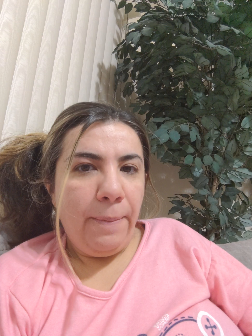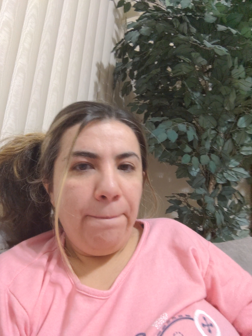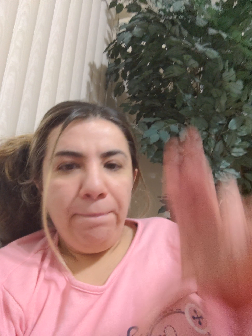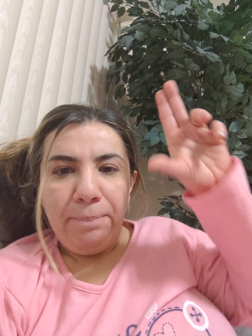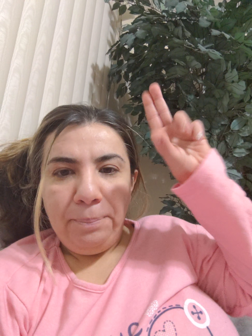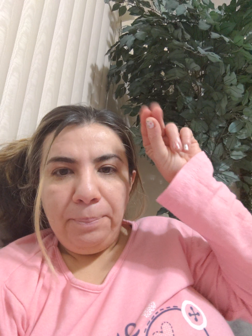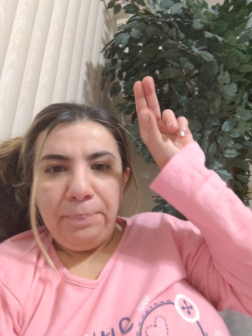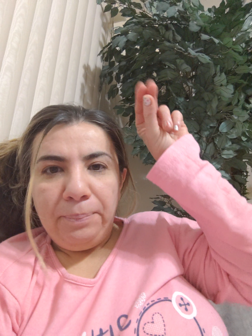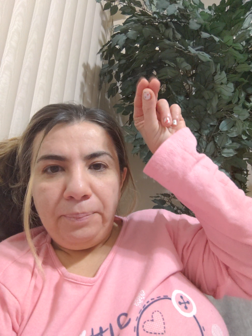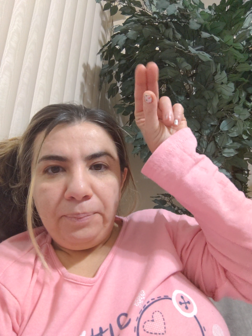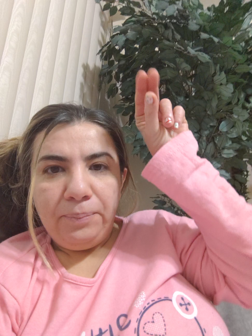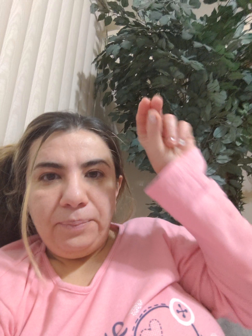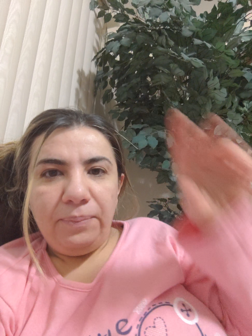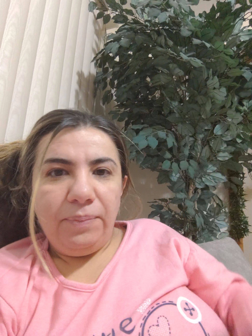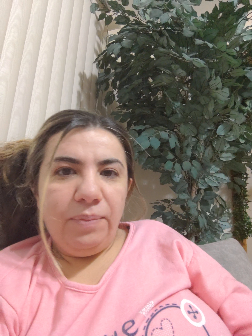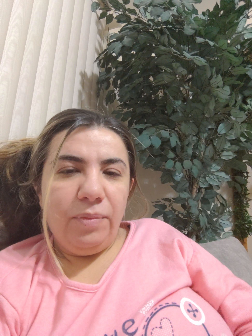goose